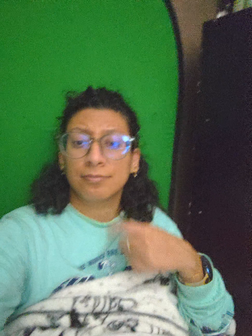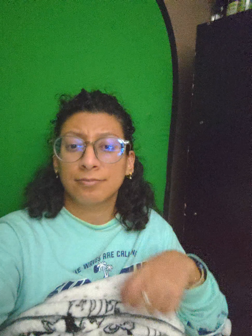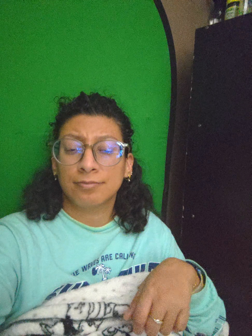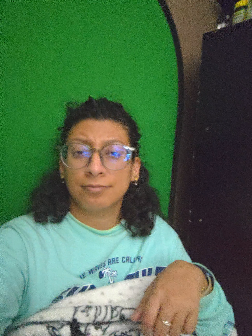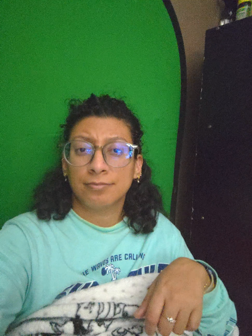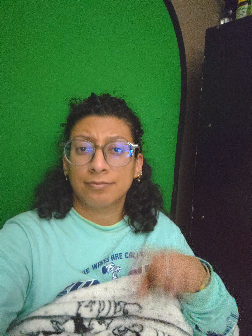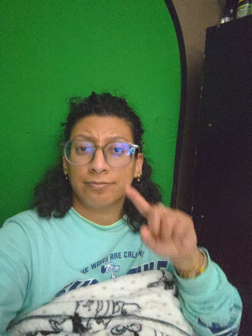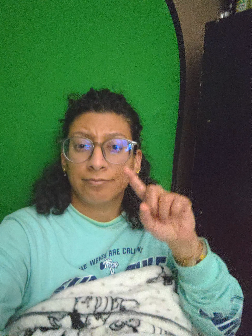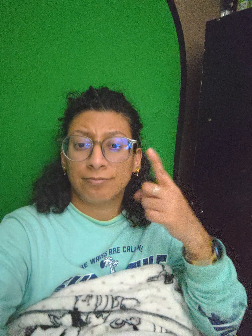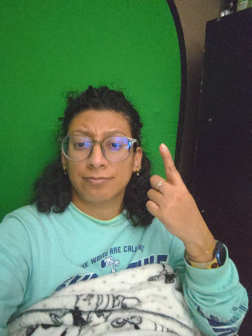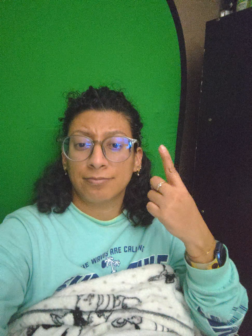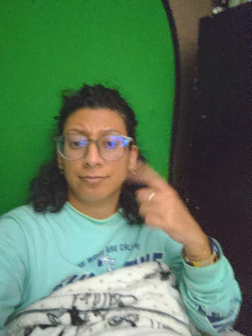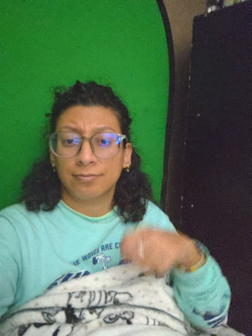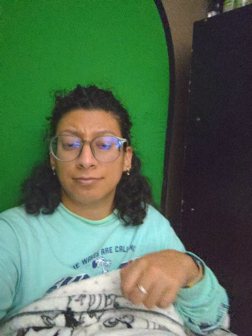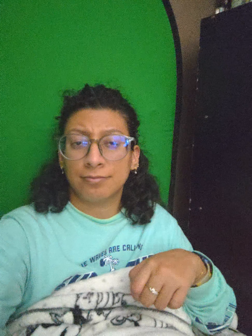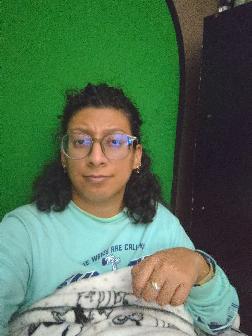first